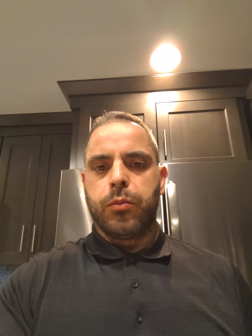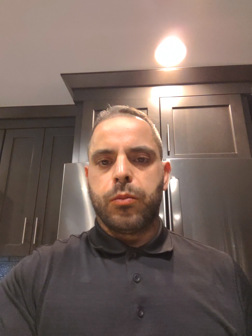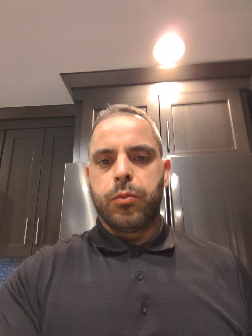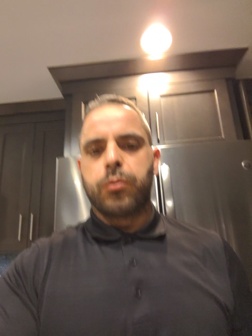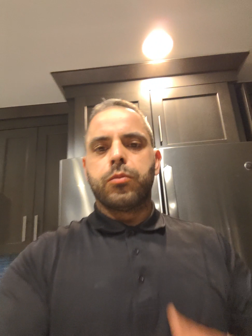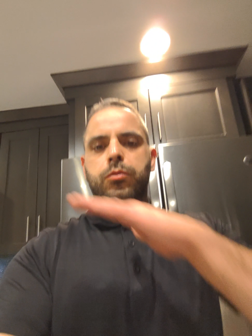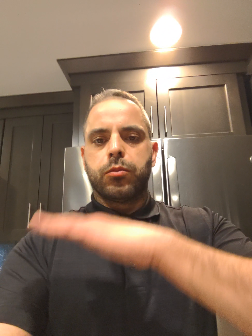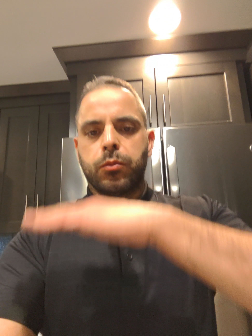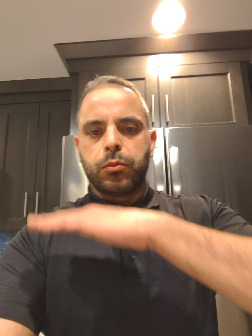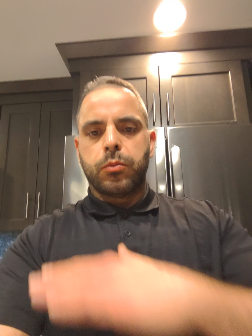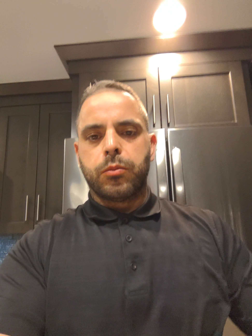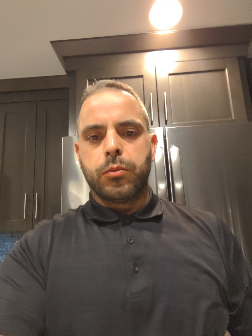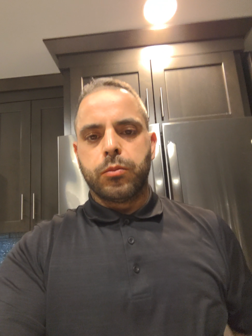table